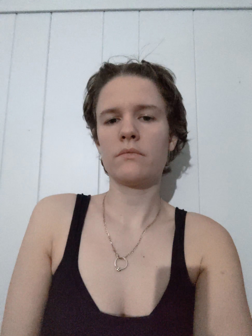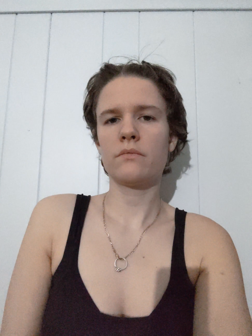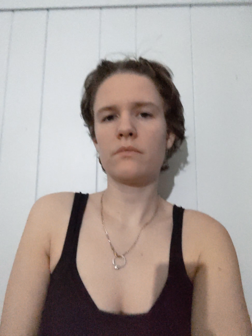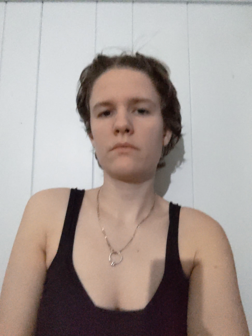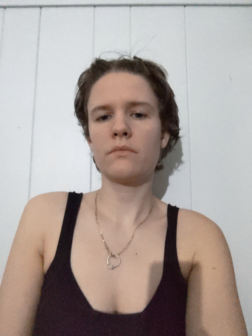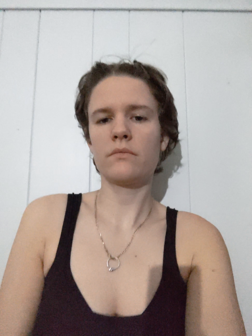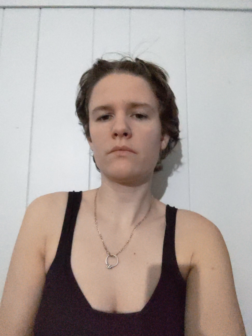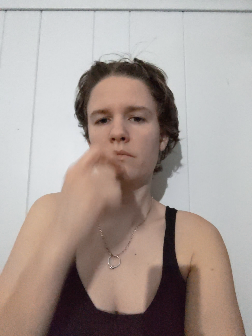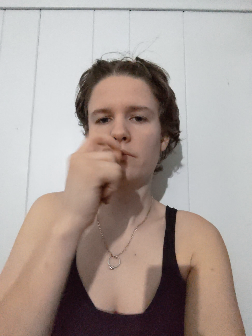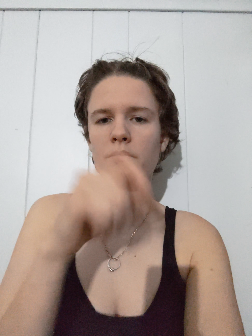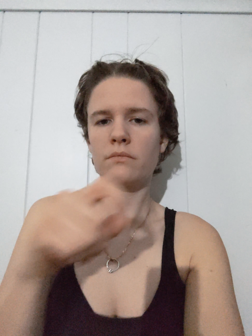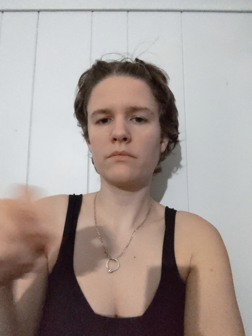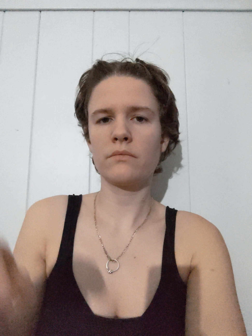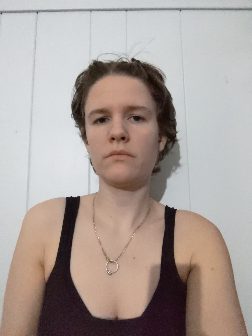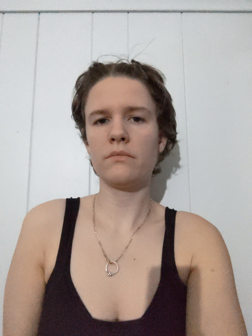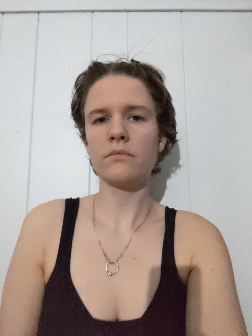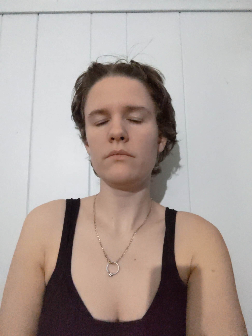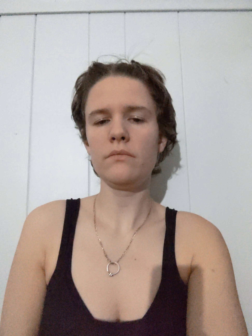pencil